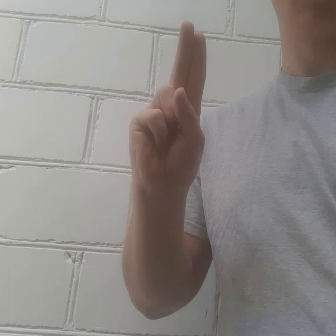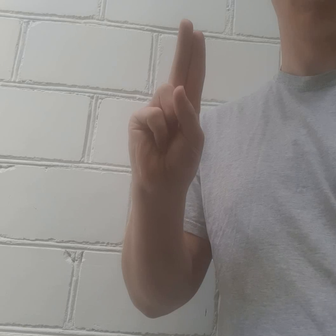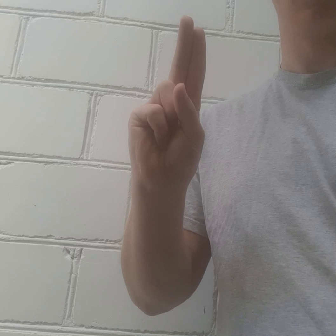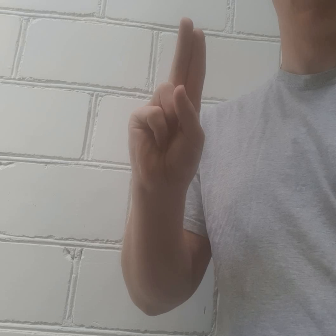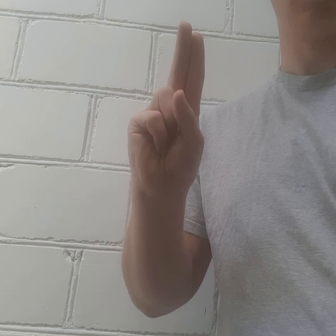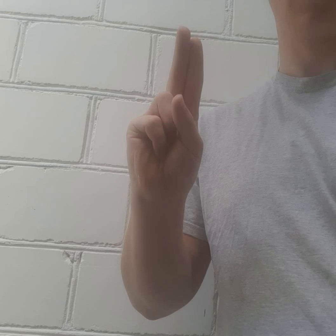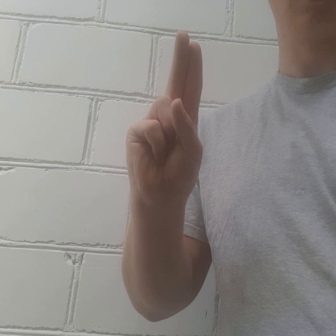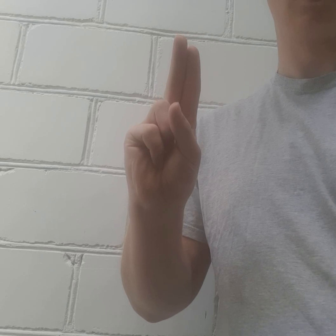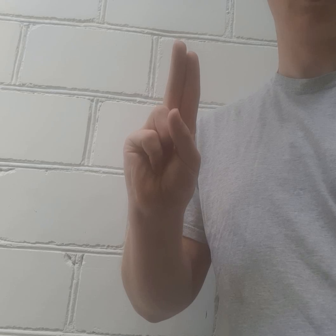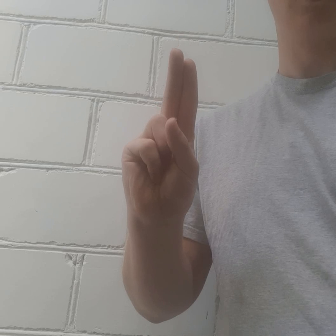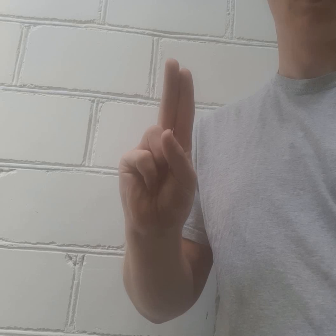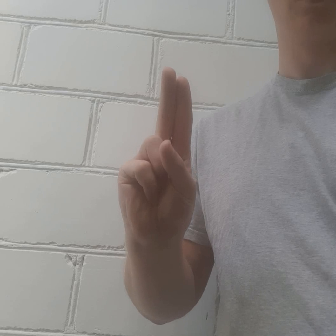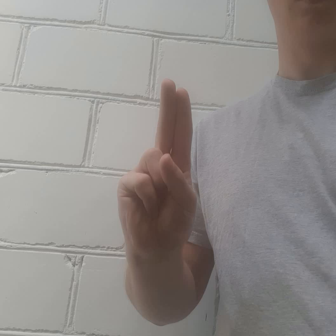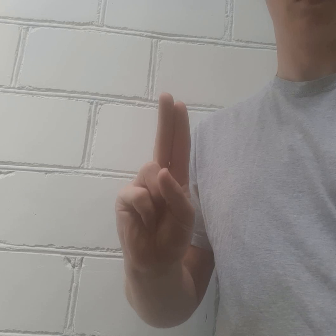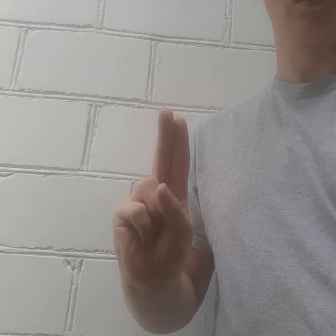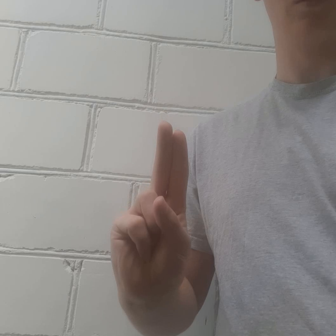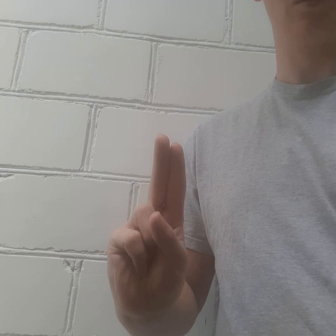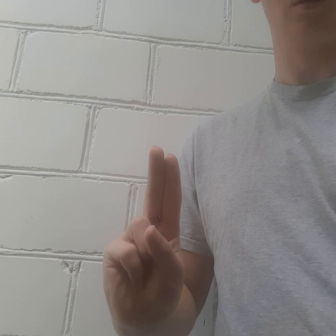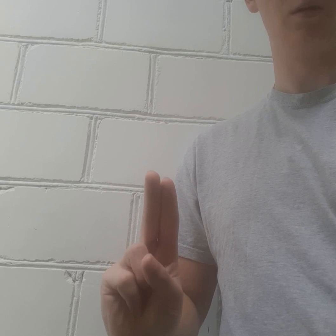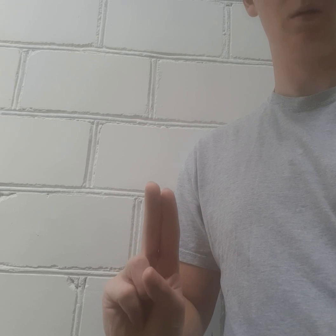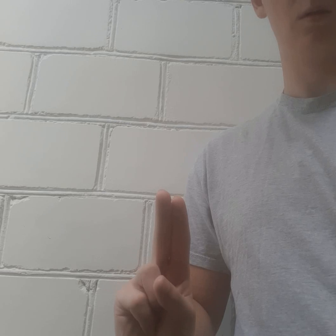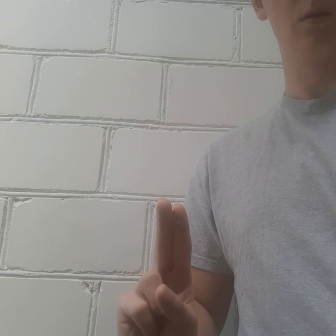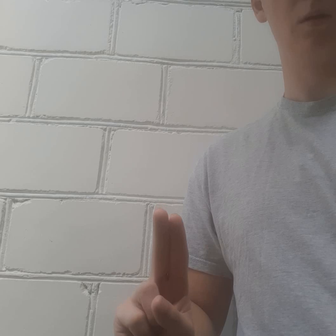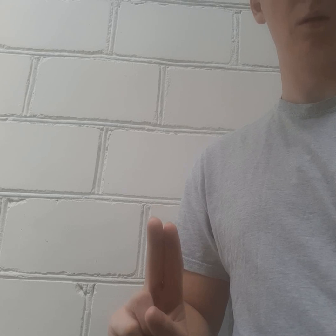Ц